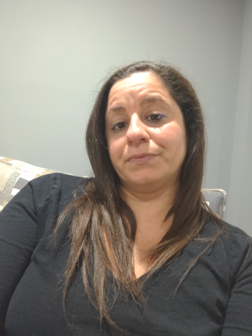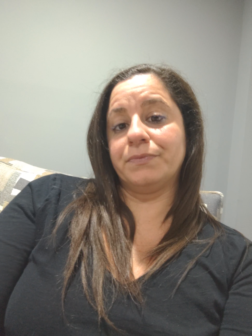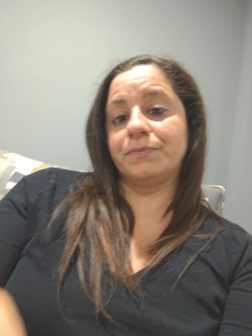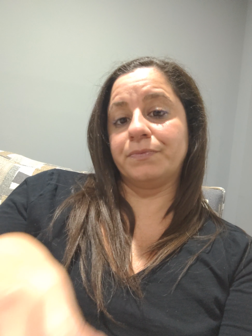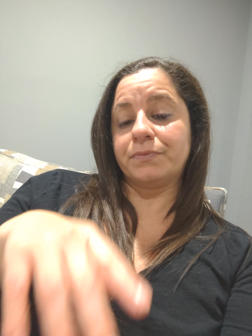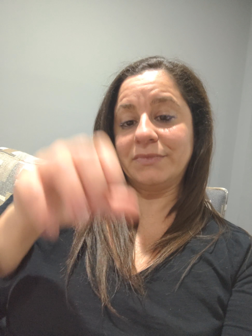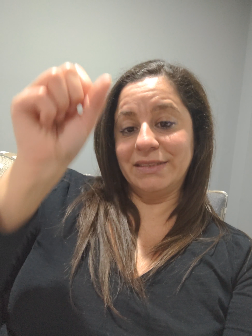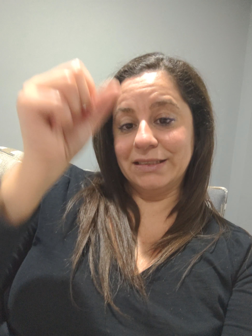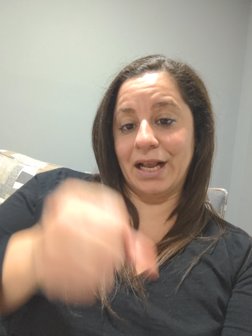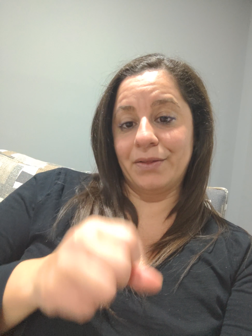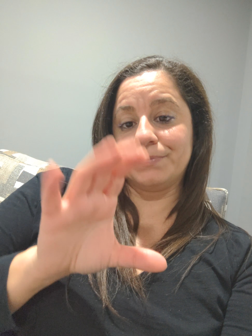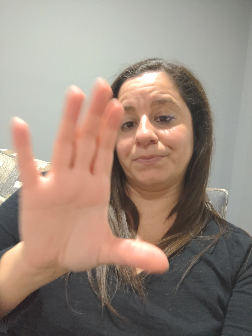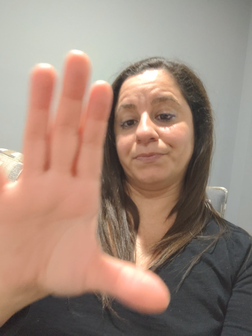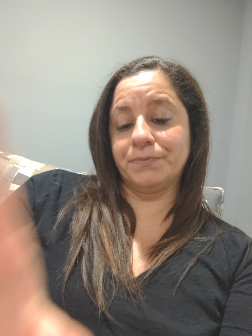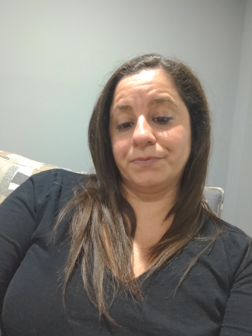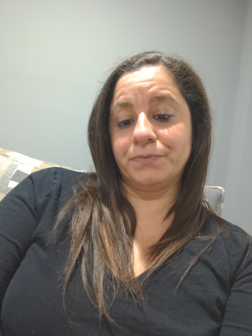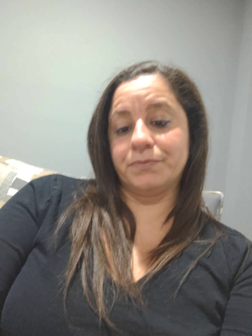mitten